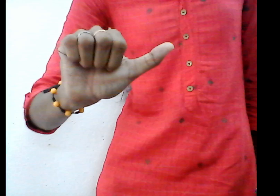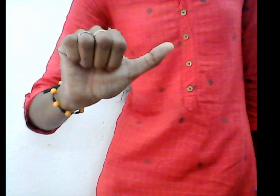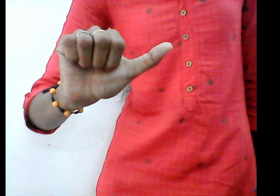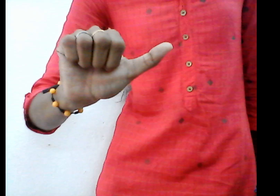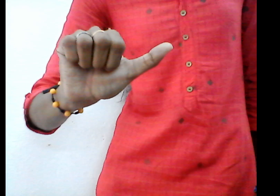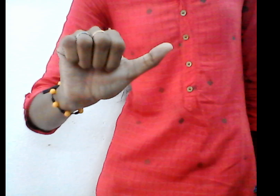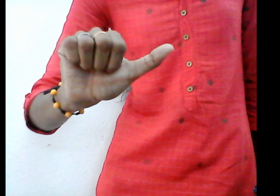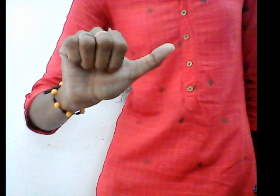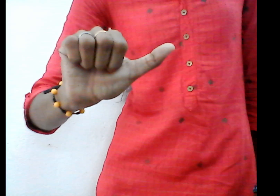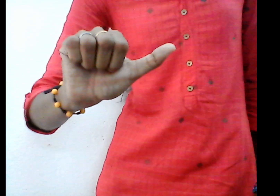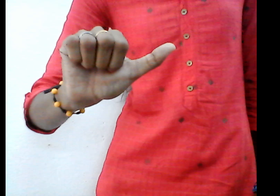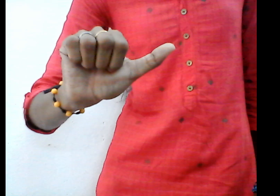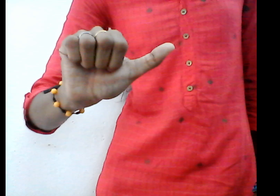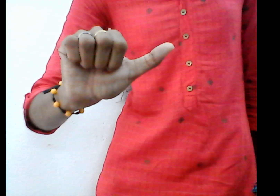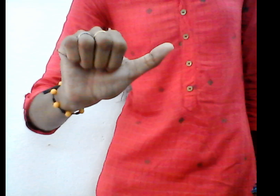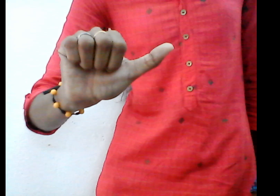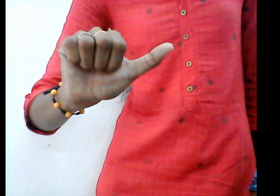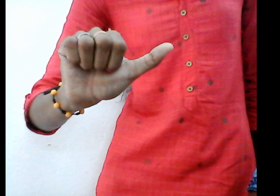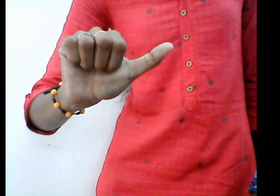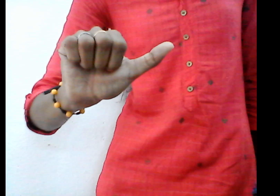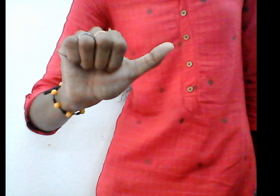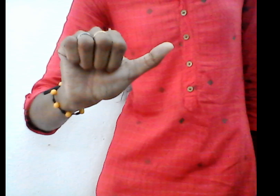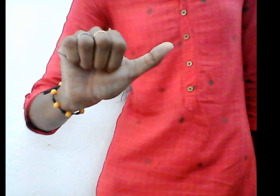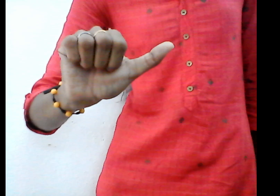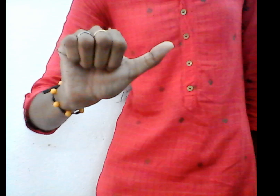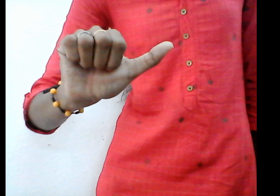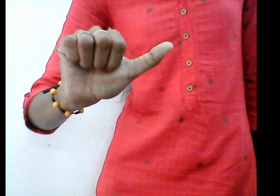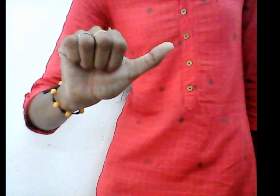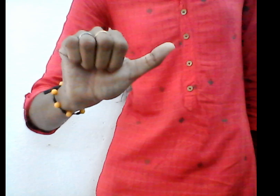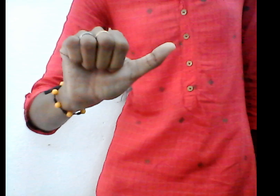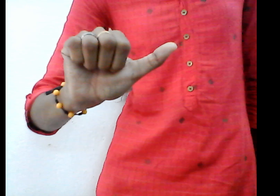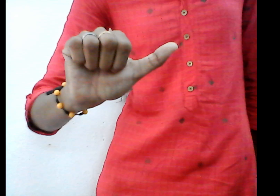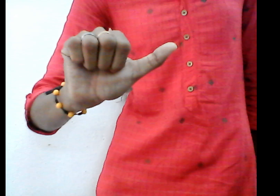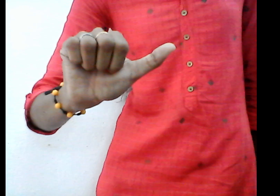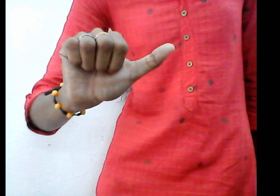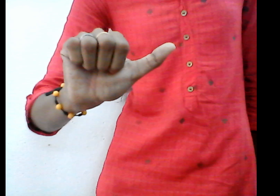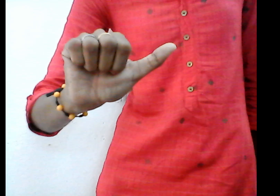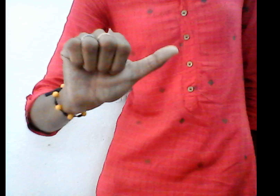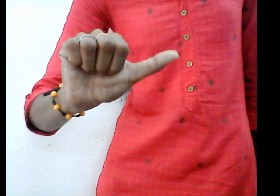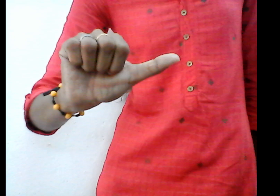എ